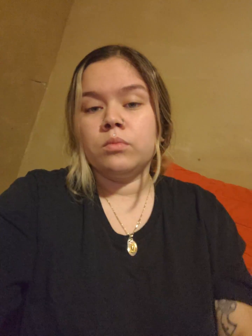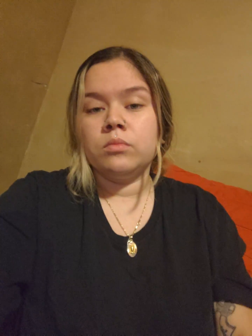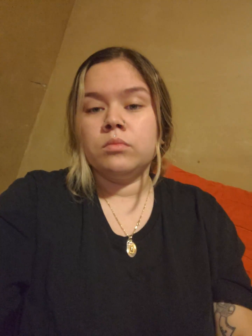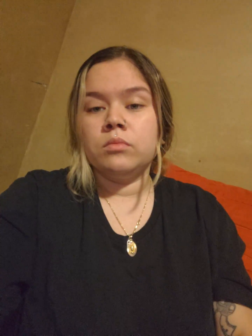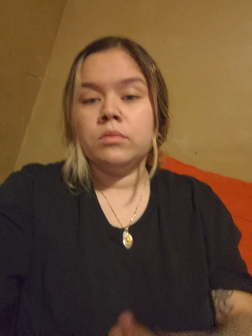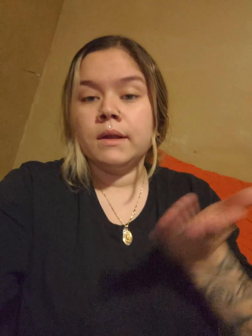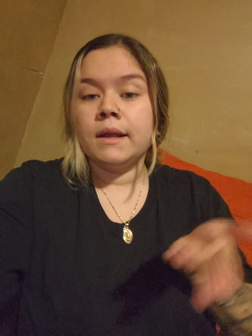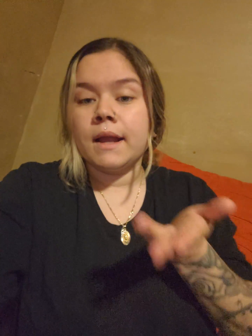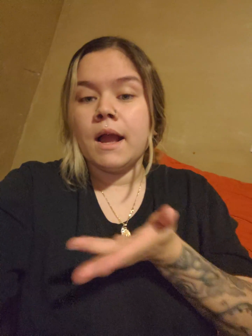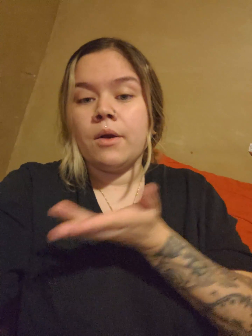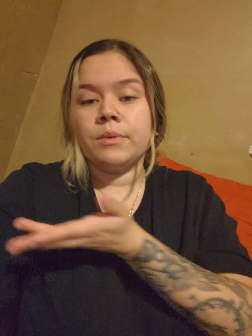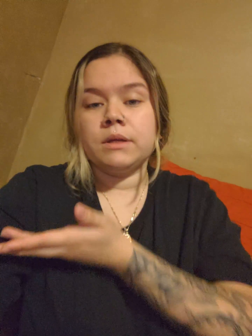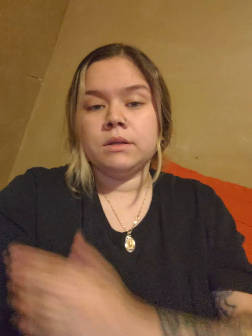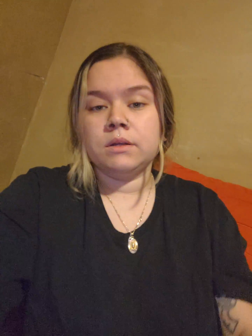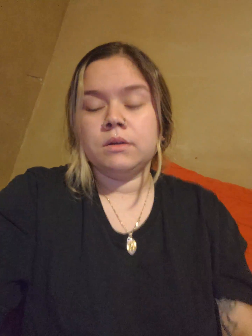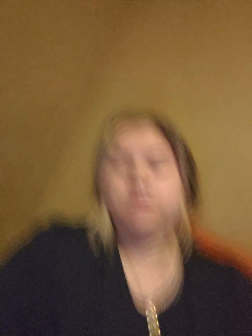carry